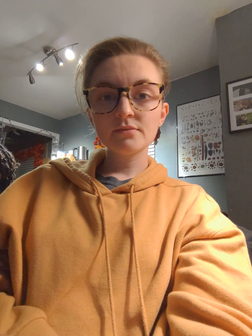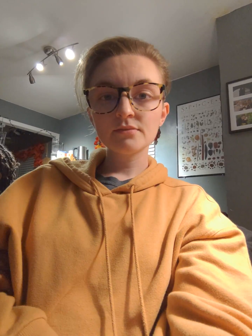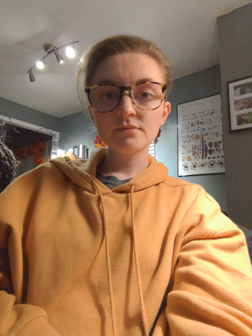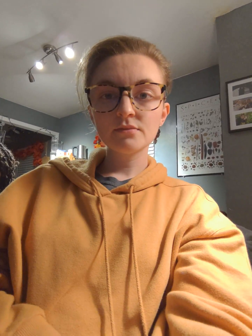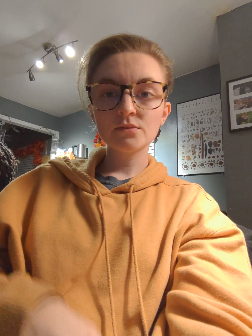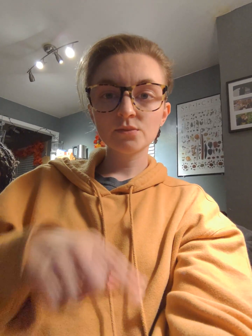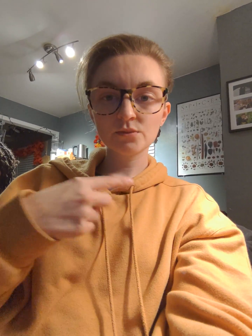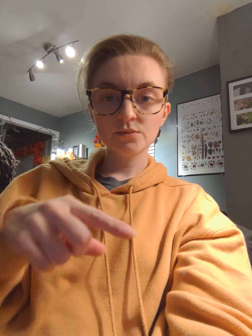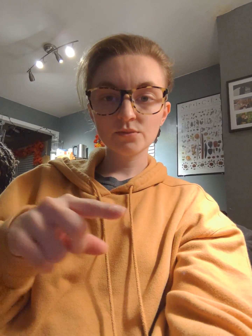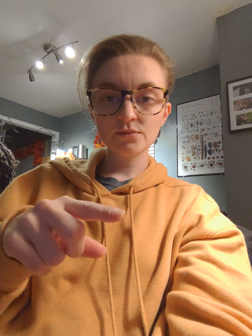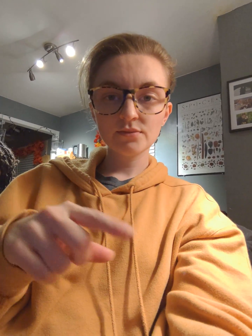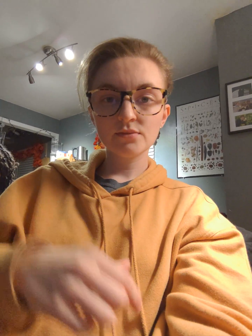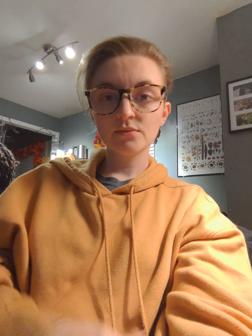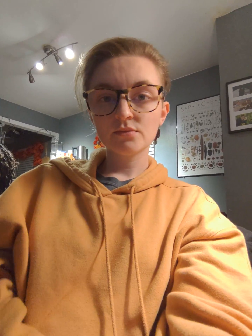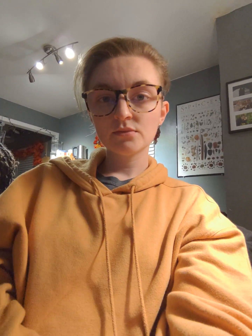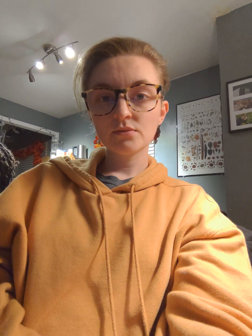knife